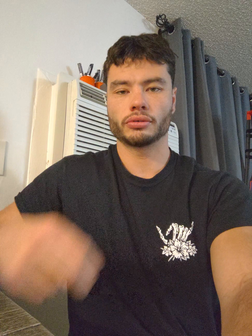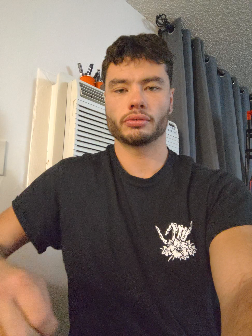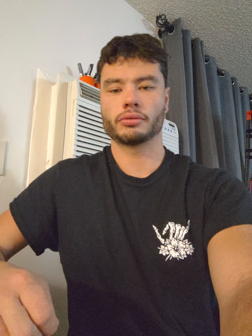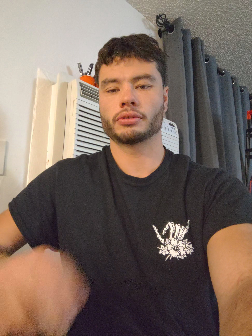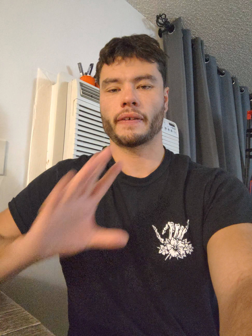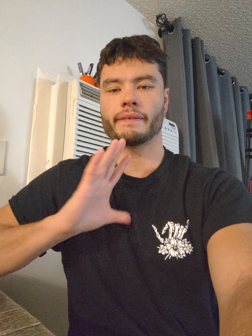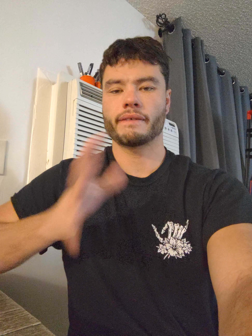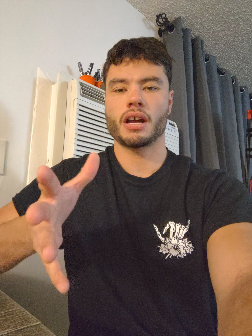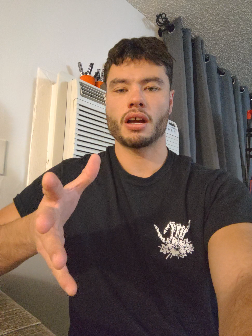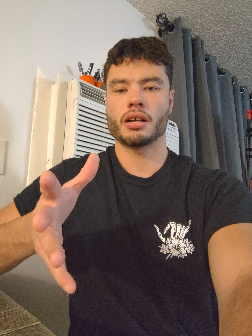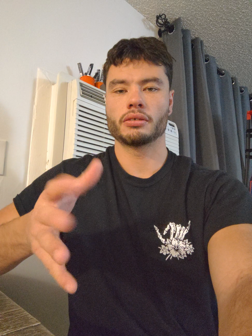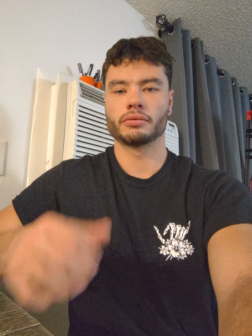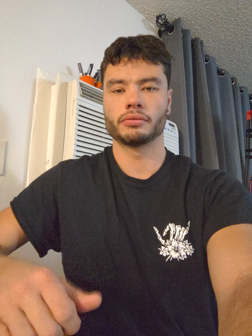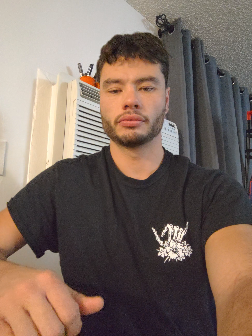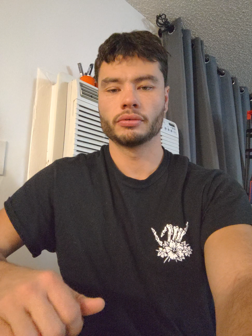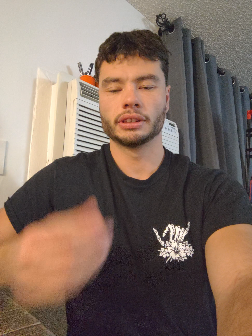fine